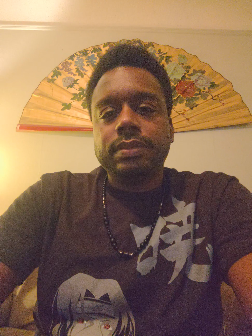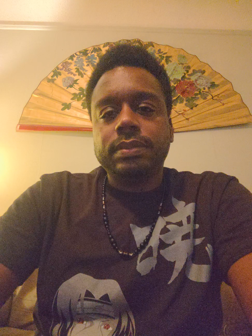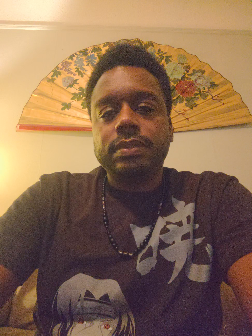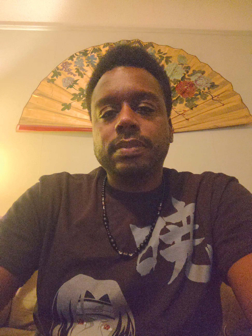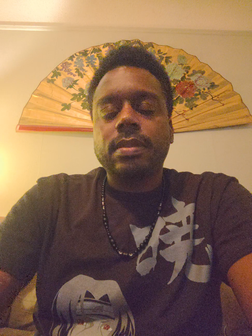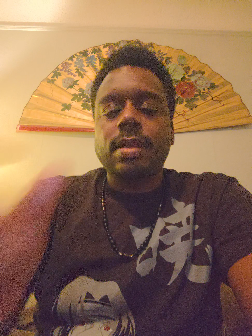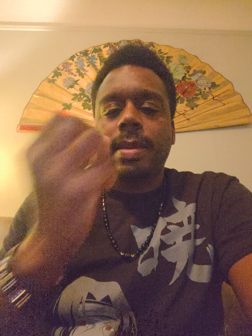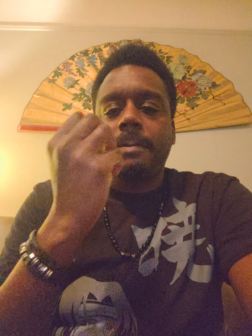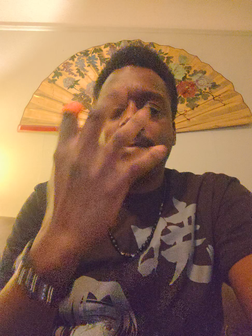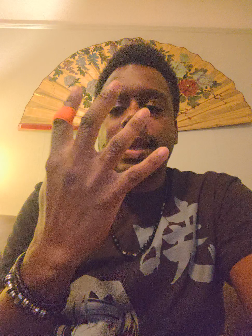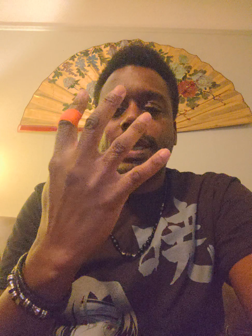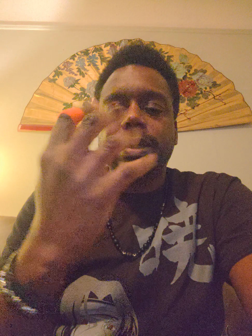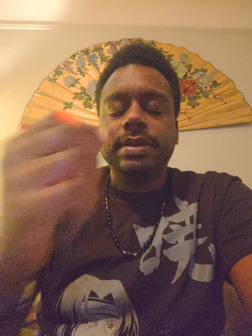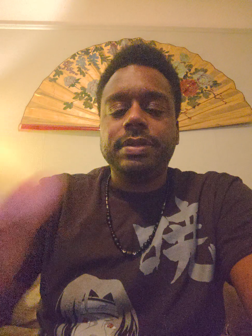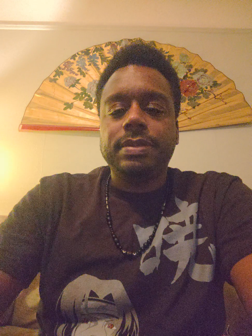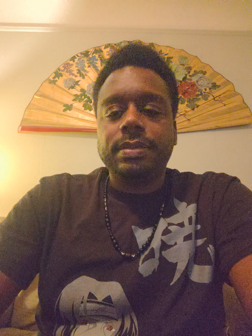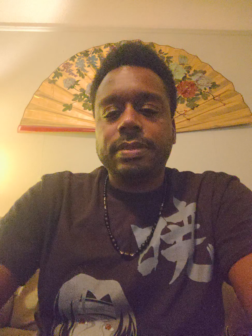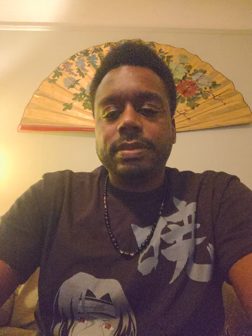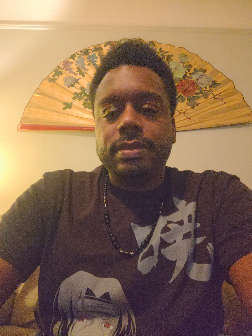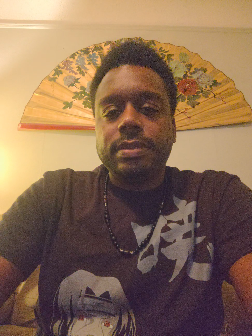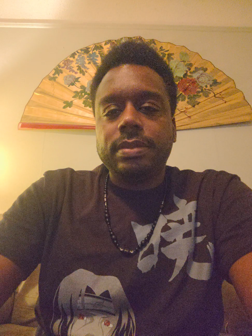many